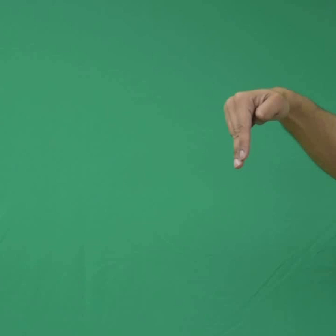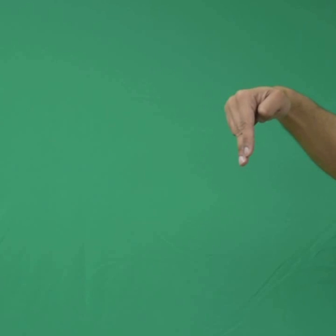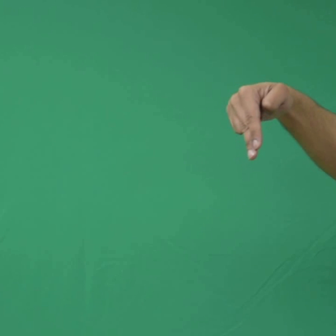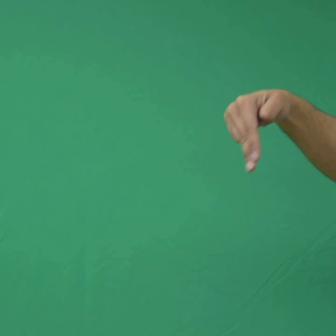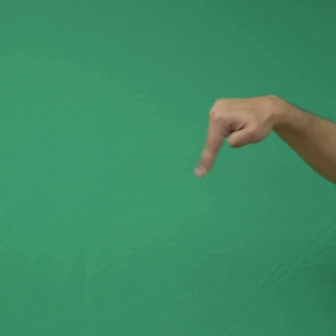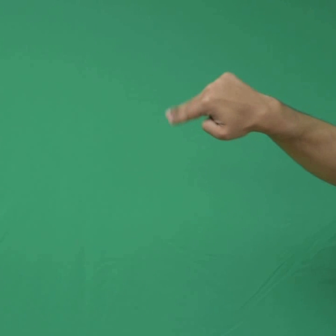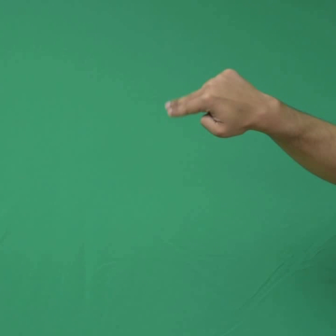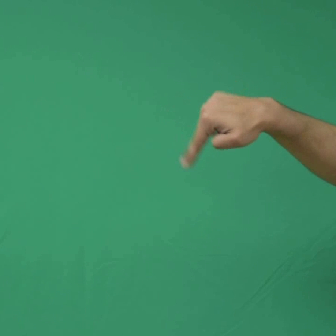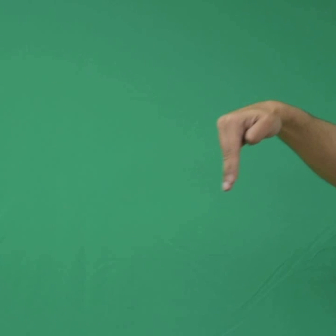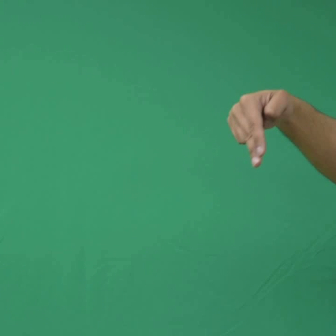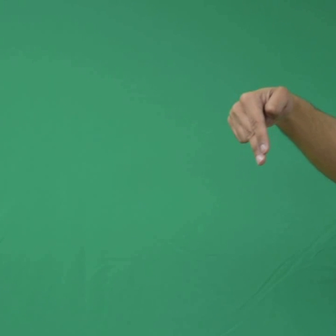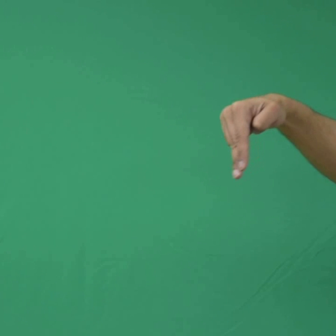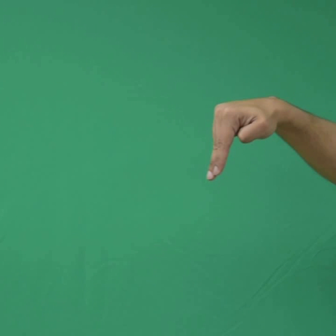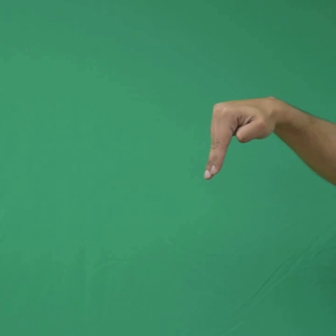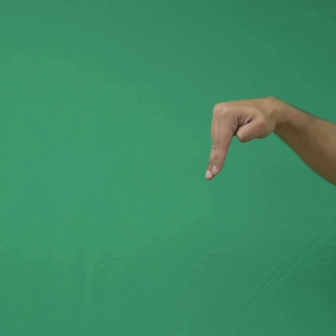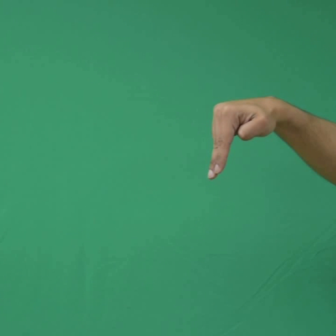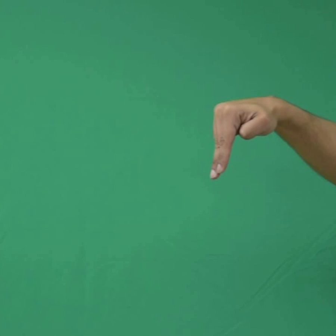Ñ